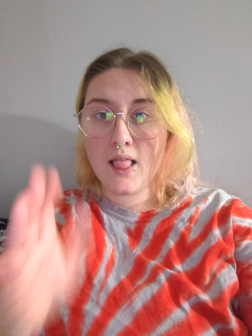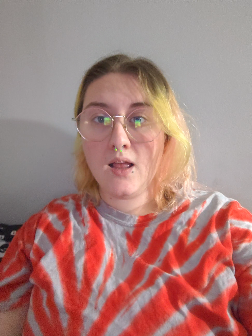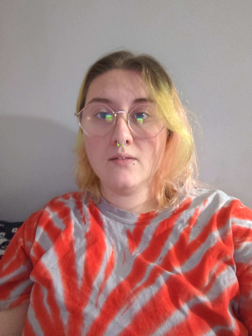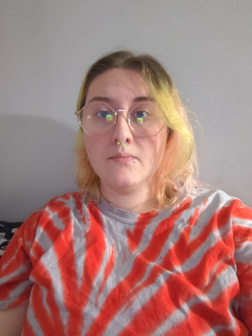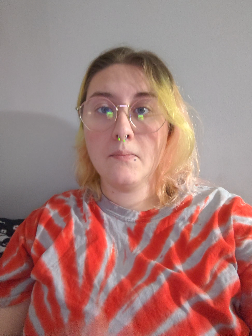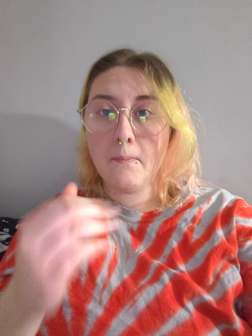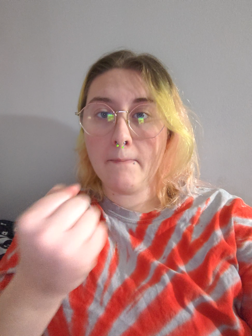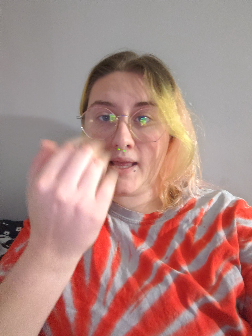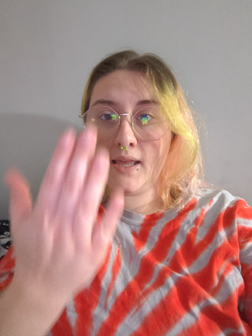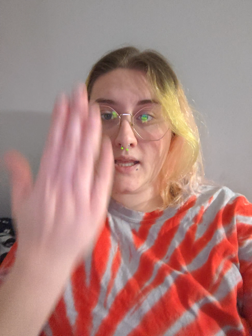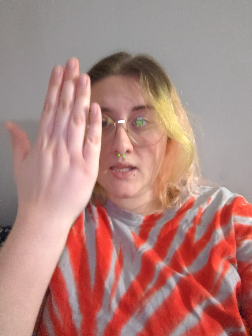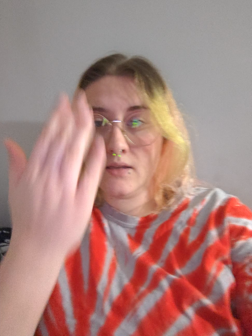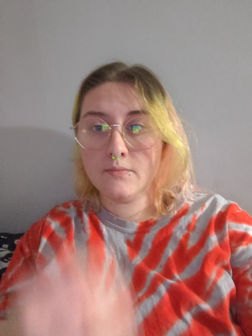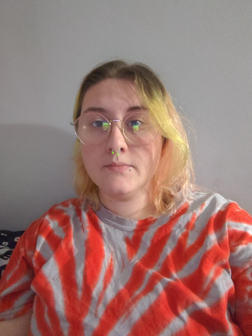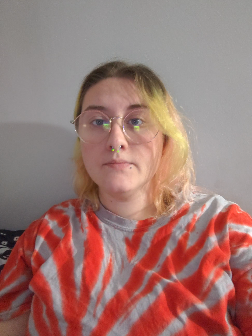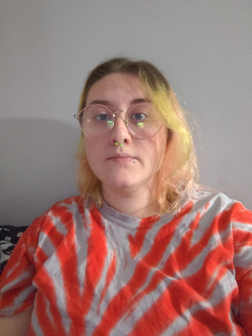mitten